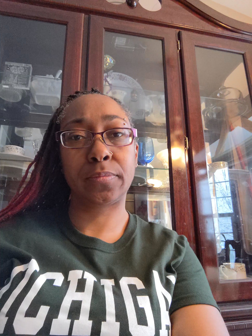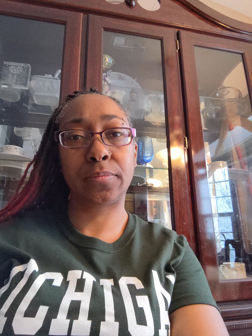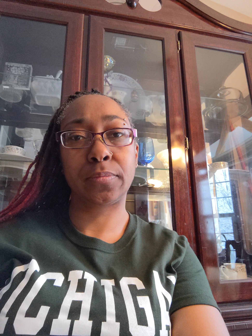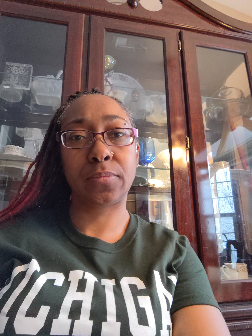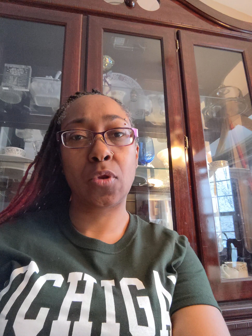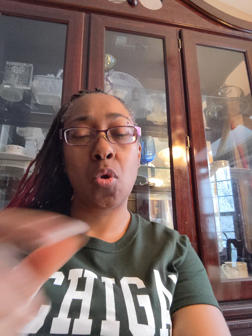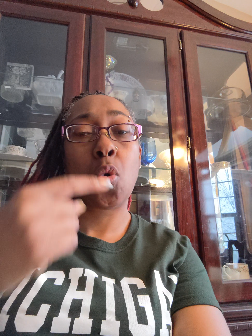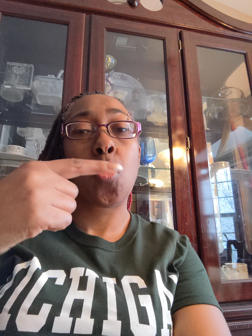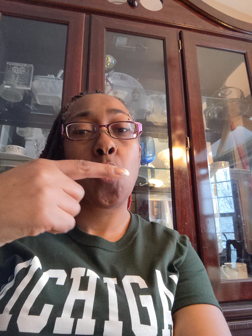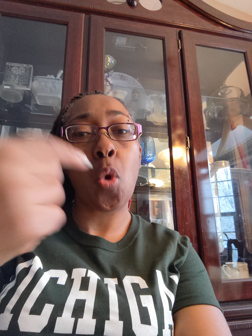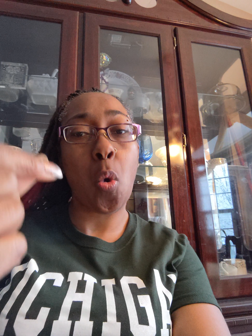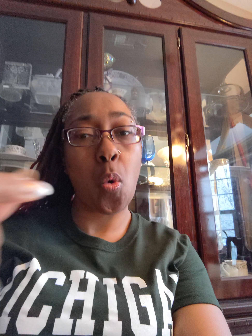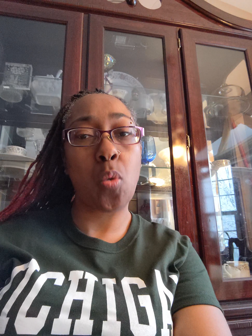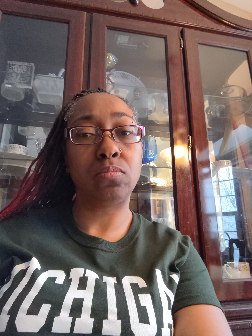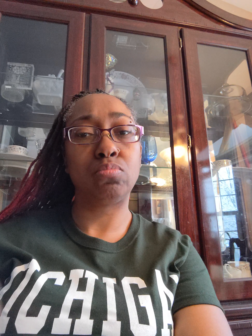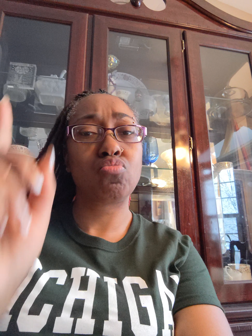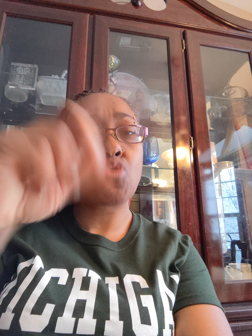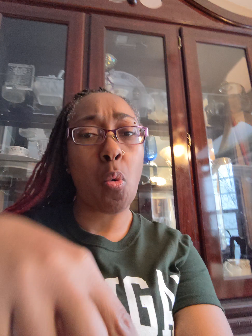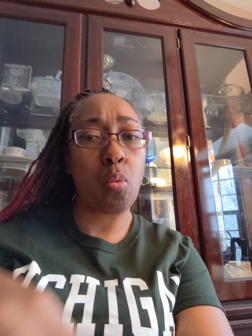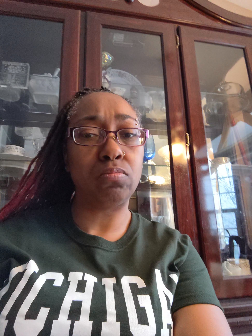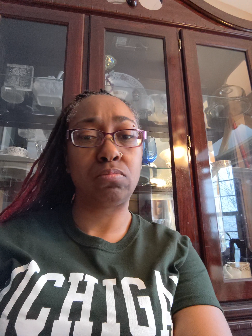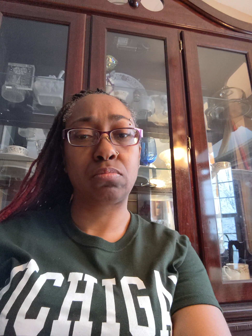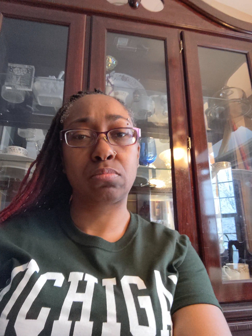go